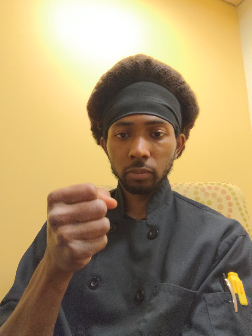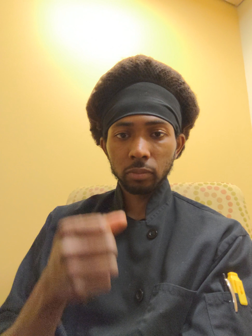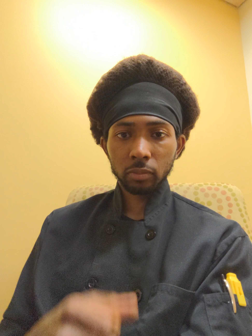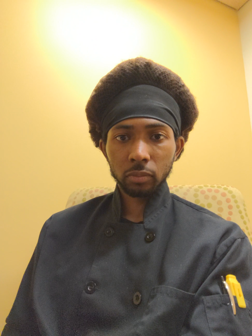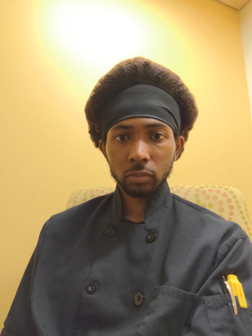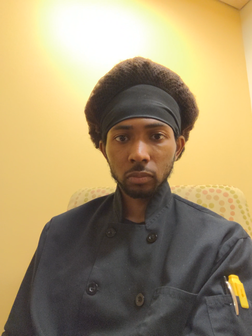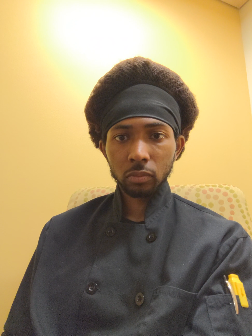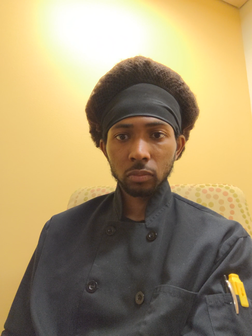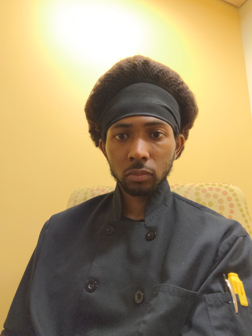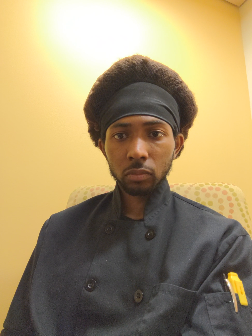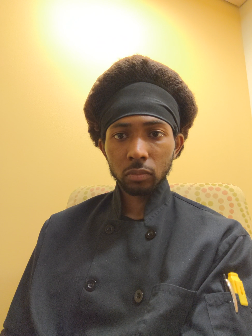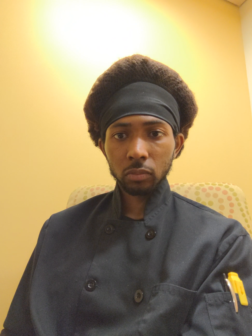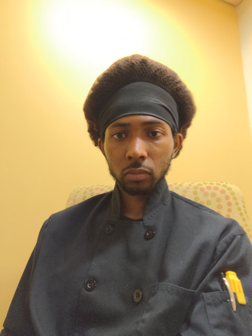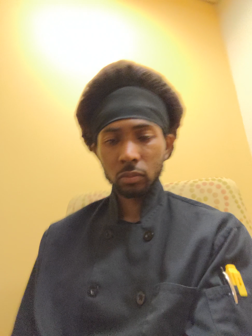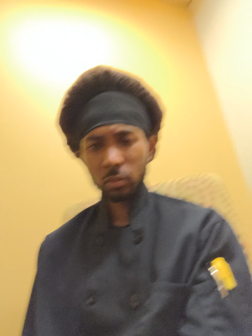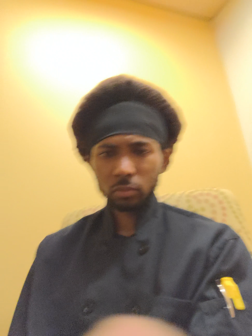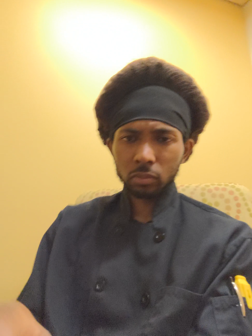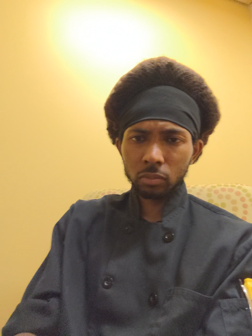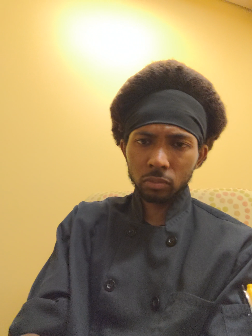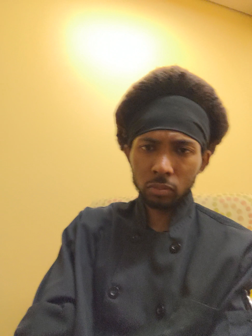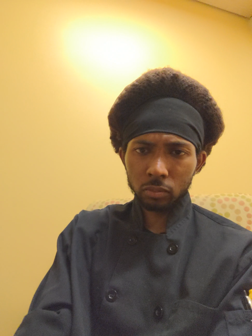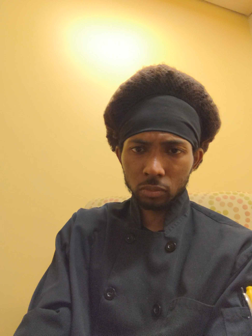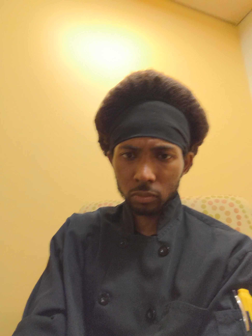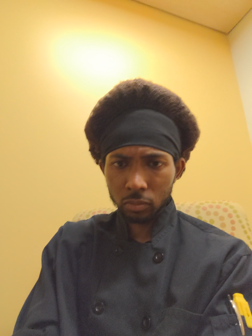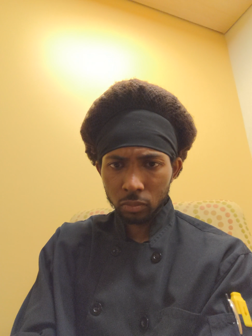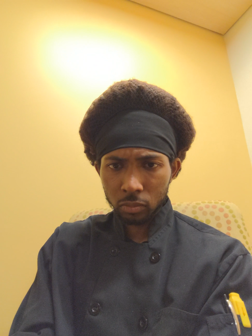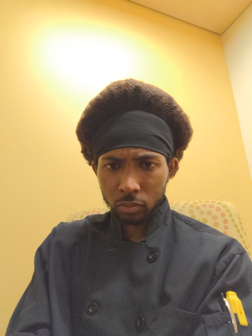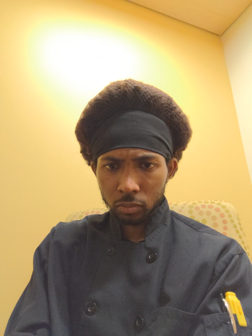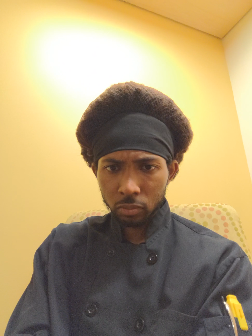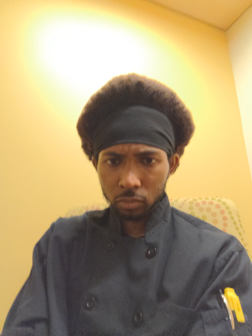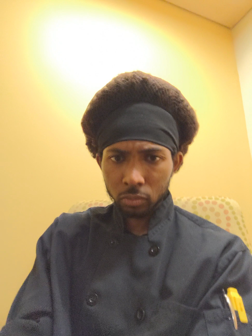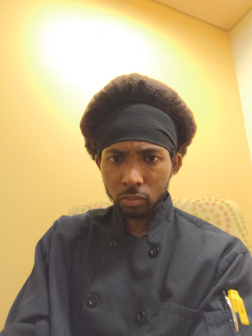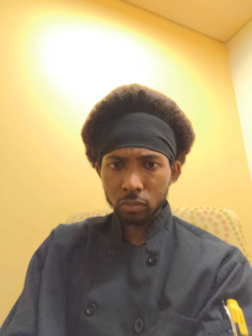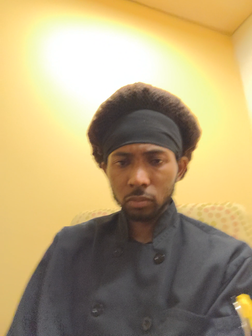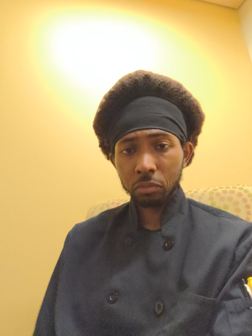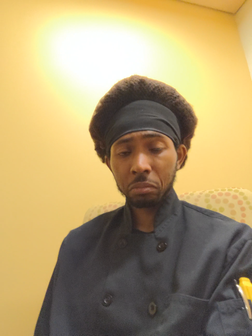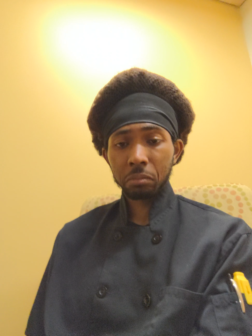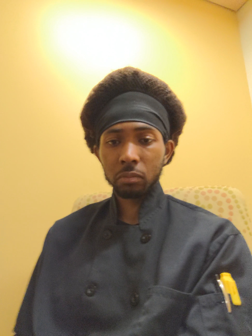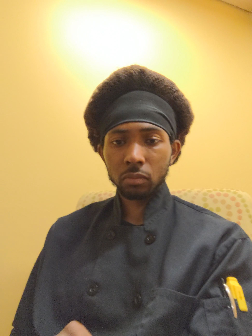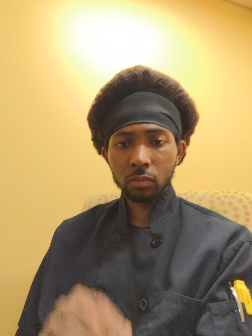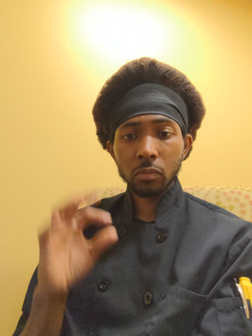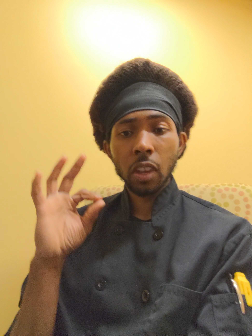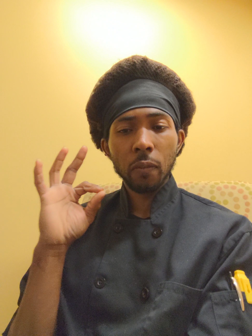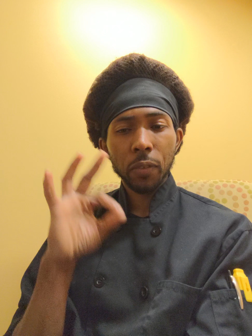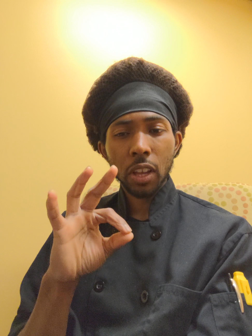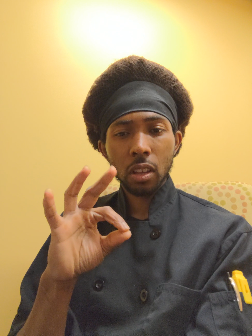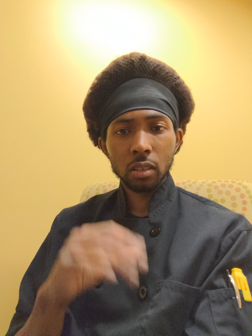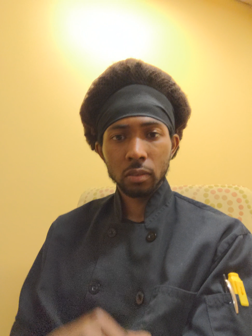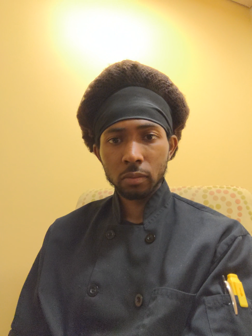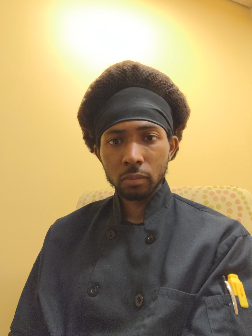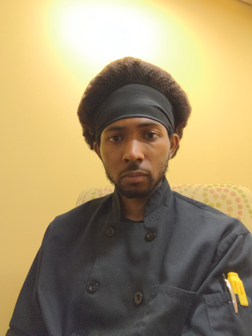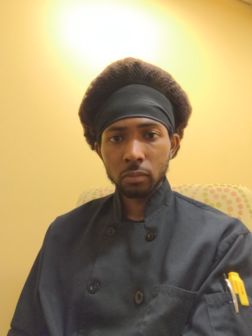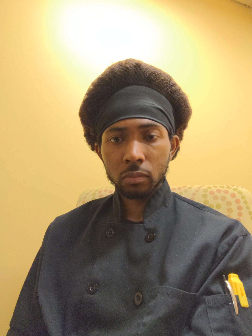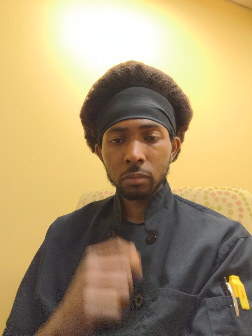fit